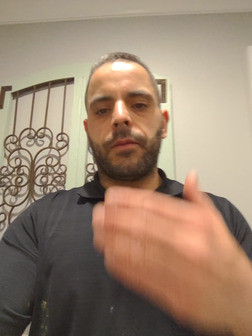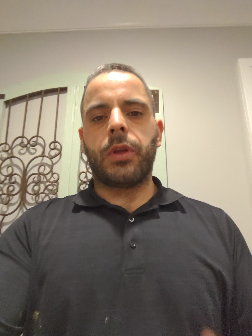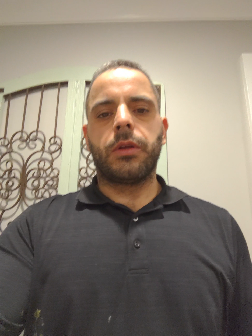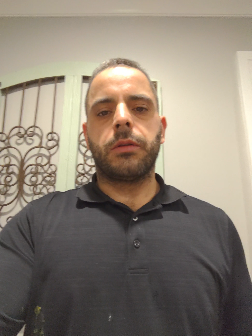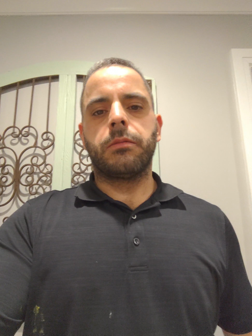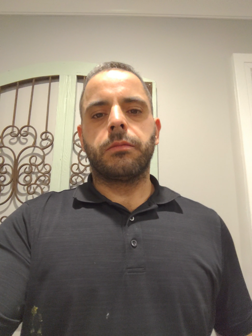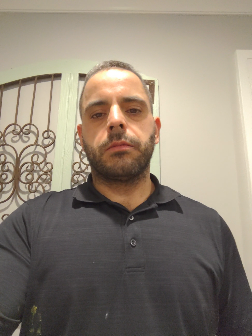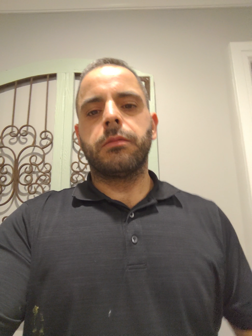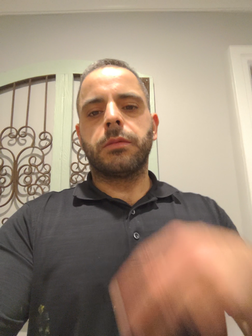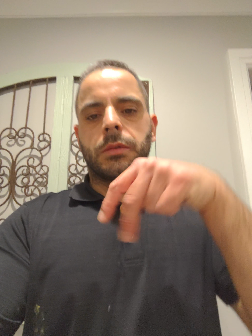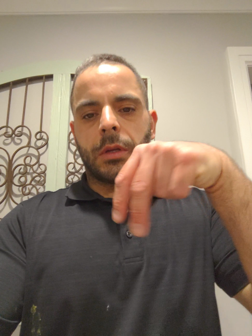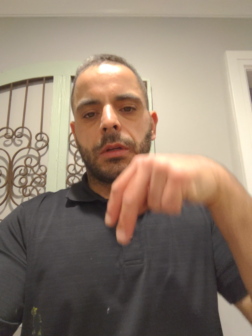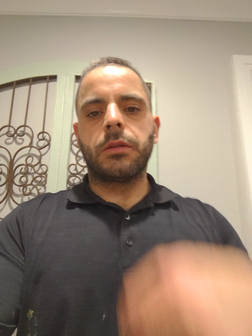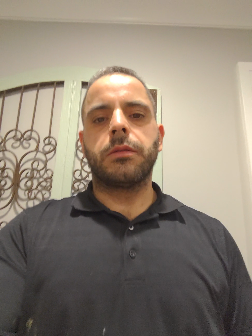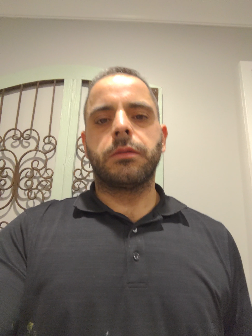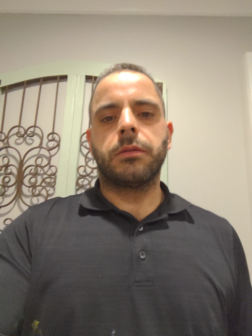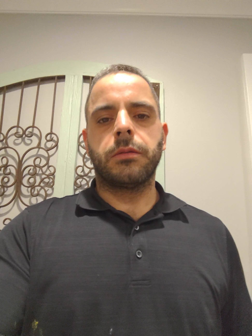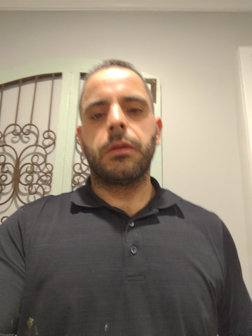dance